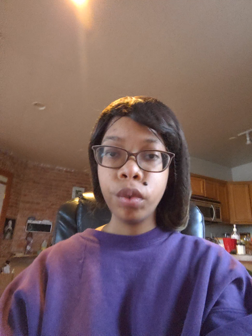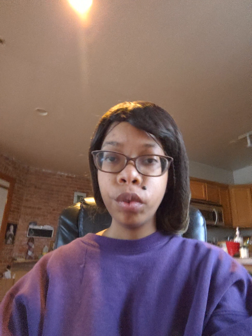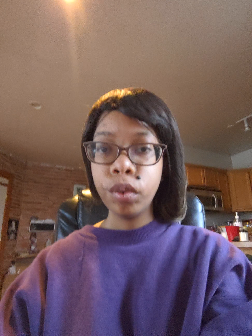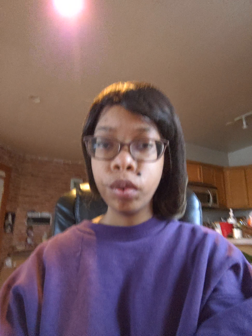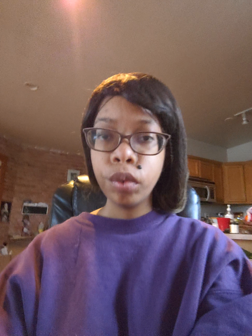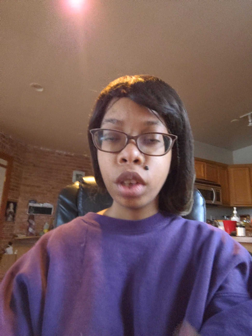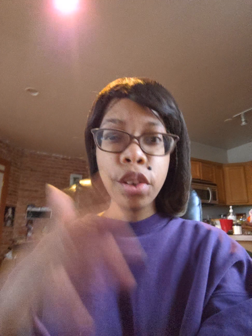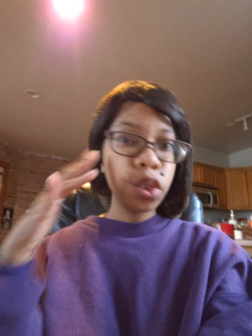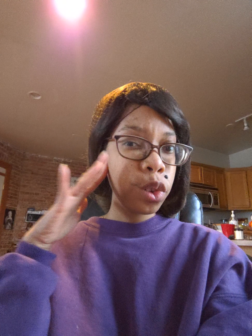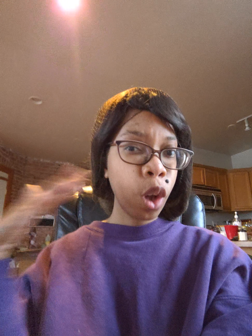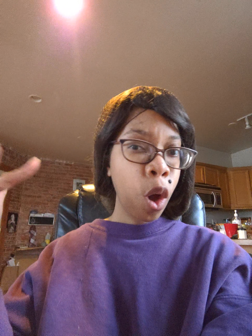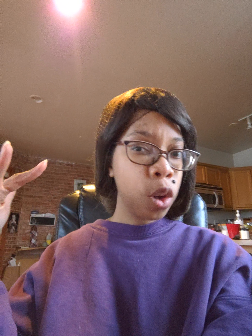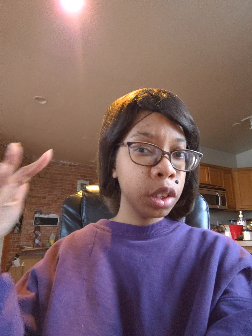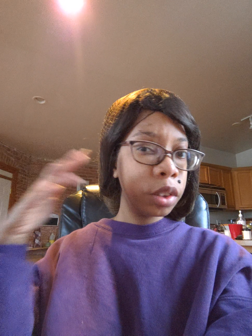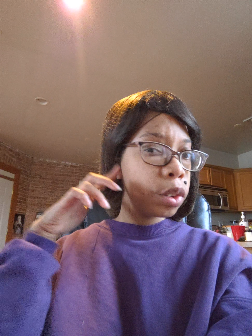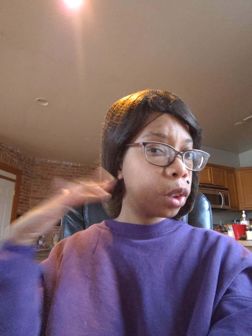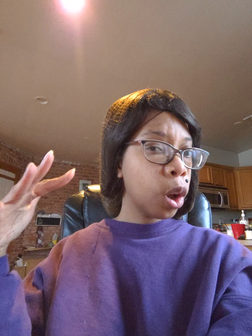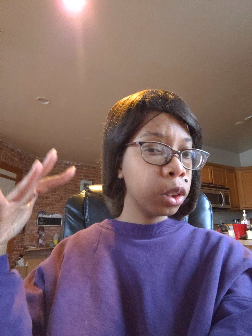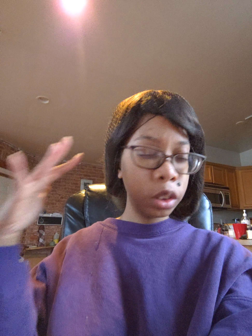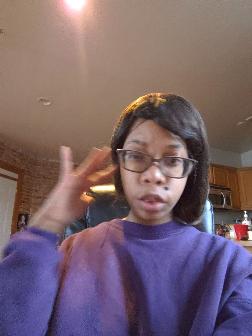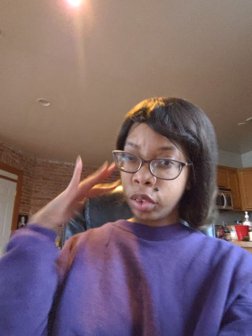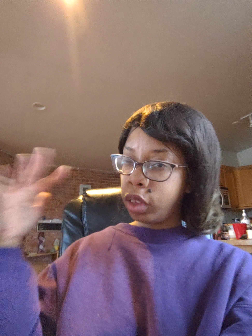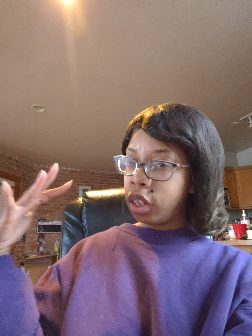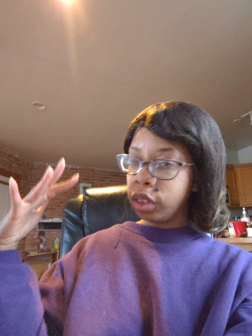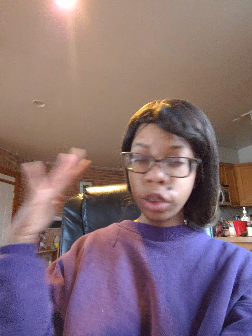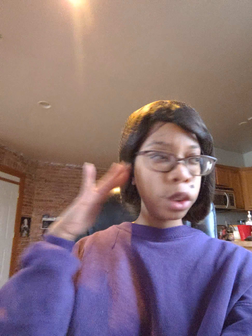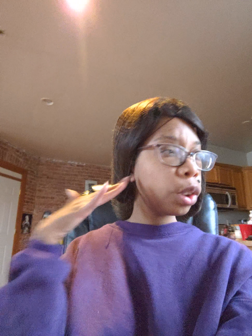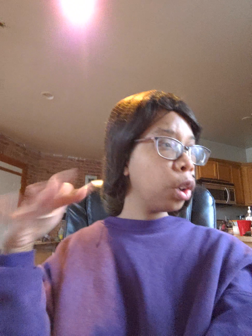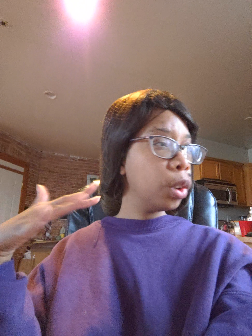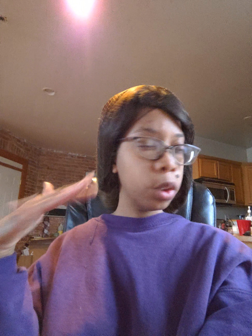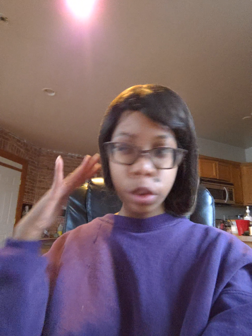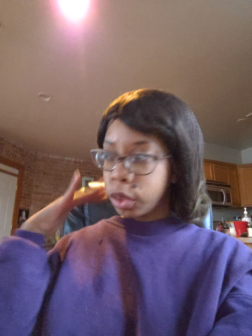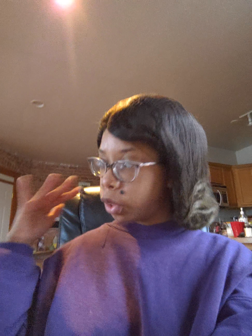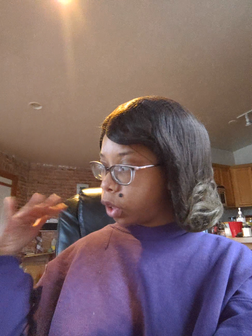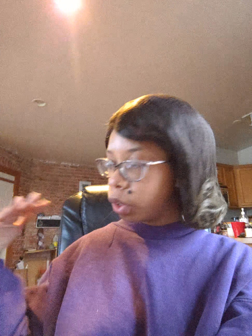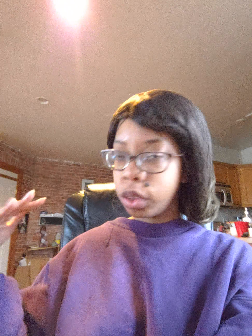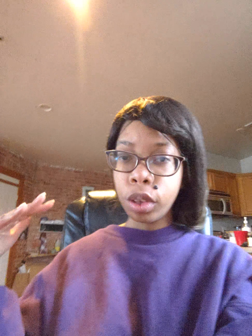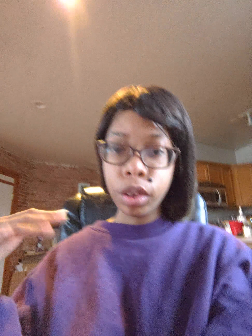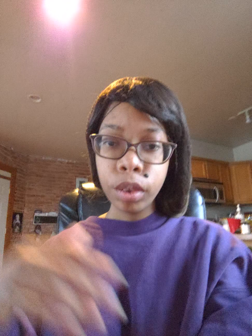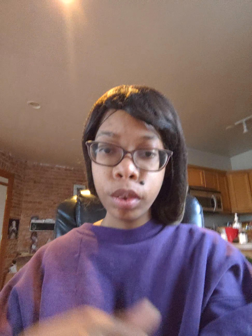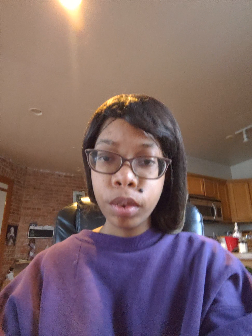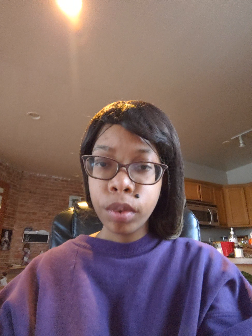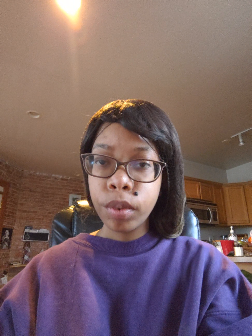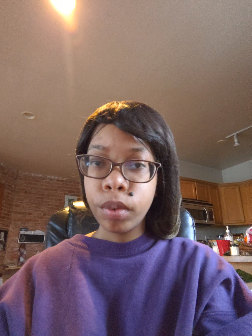noisy